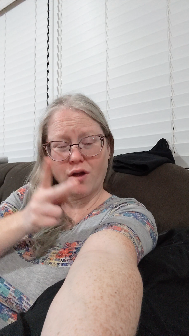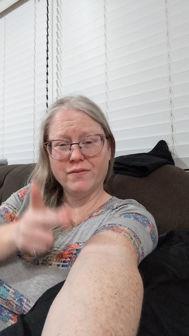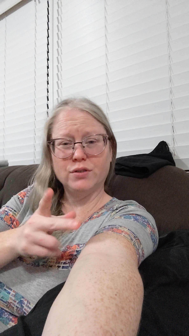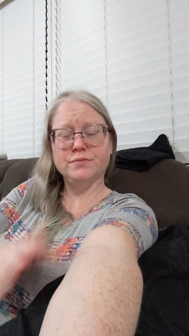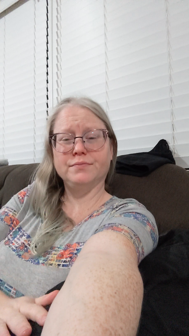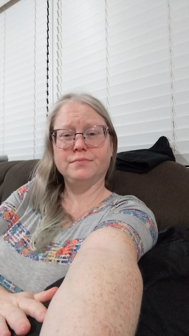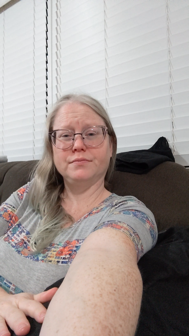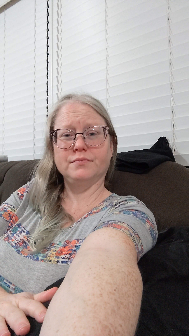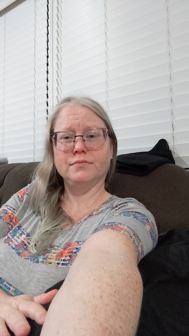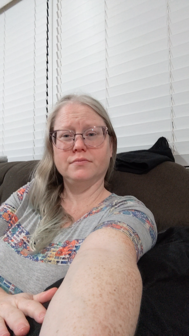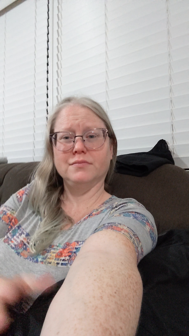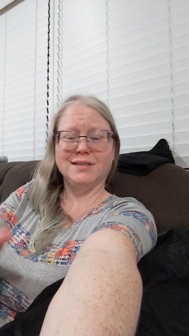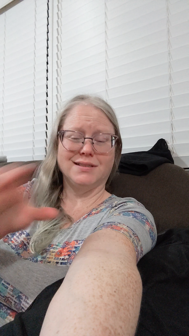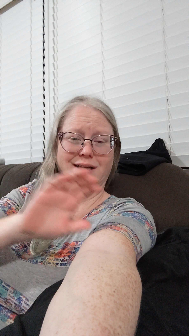dump